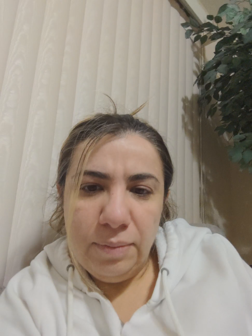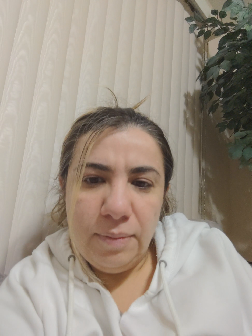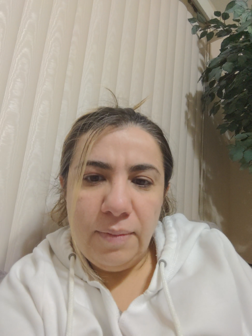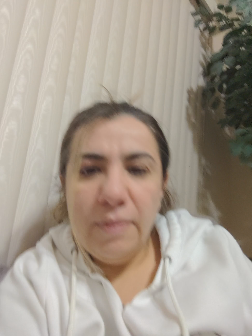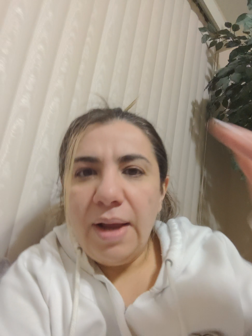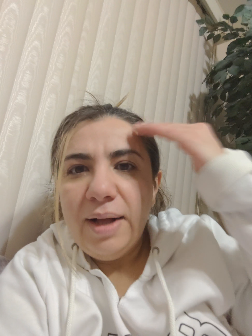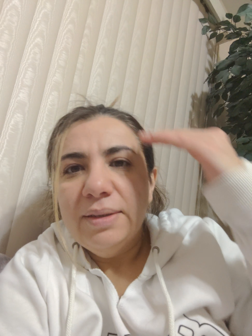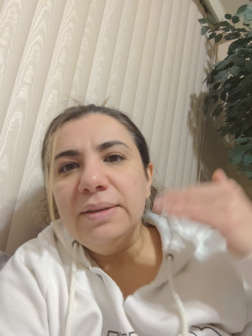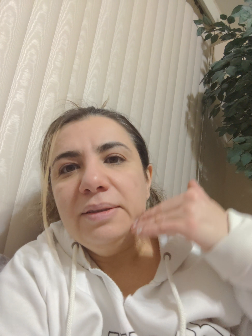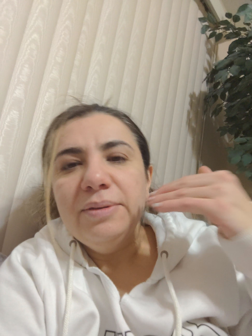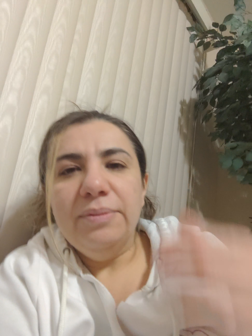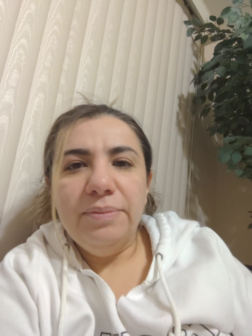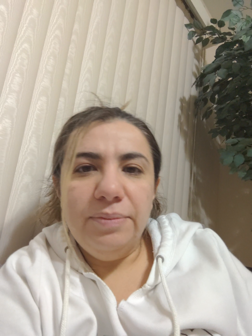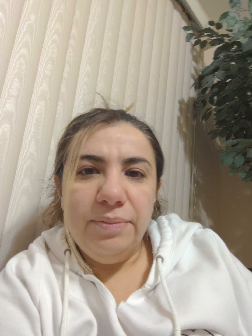head